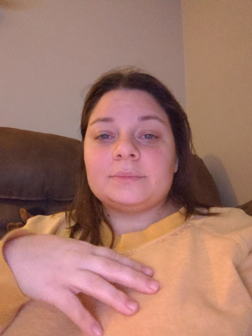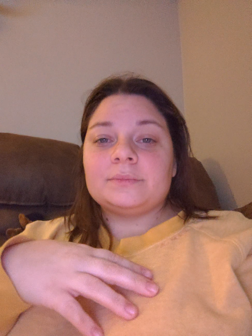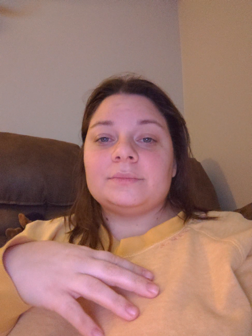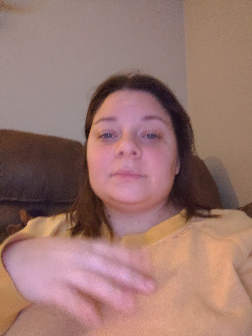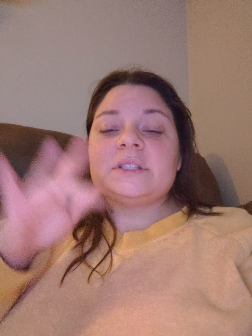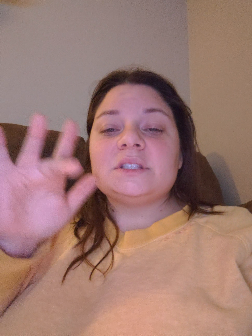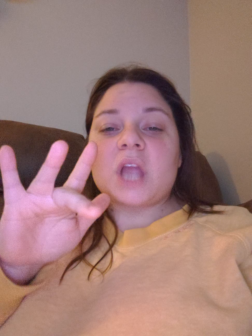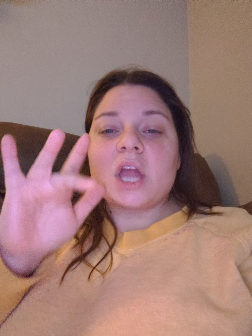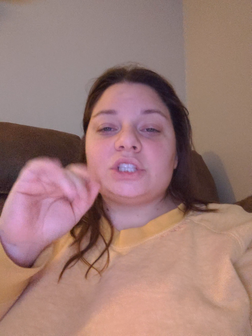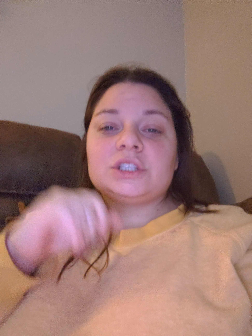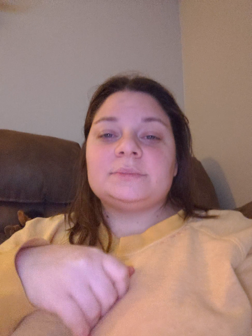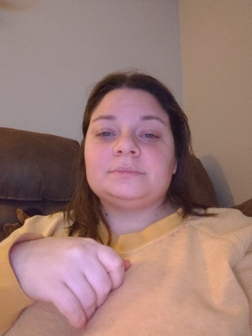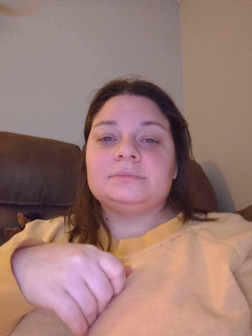touch